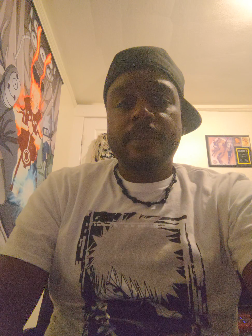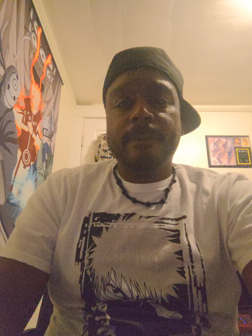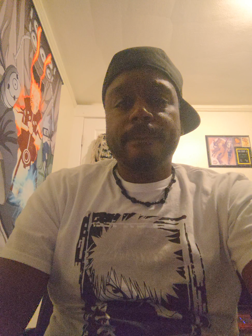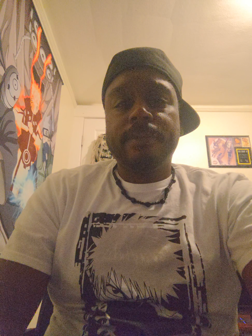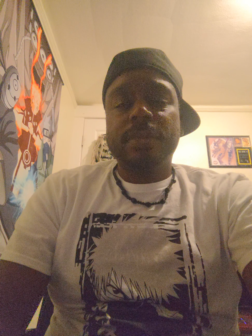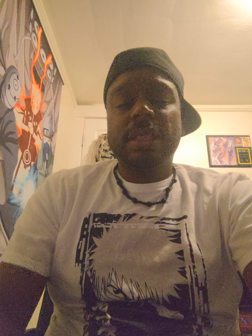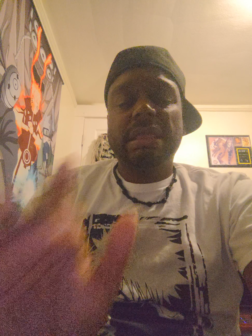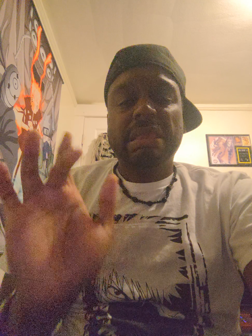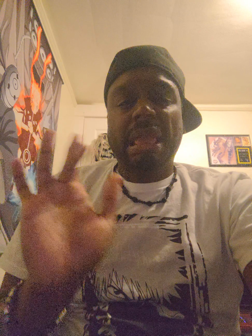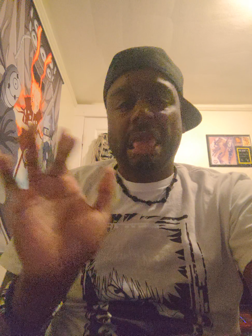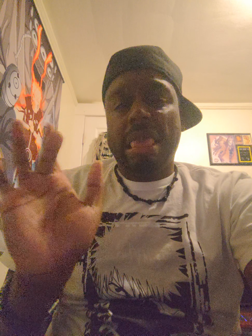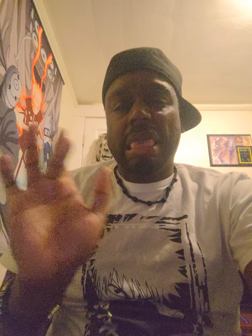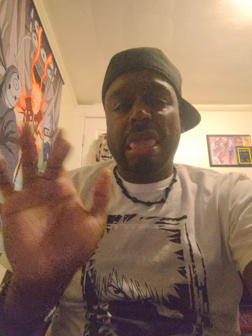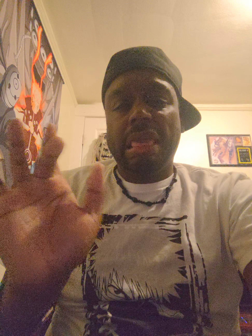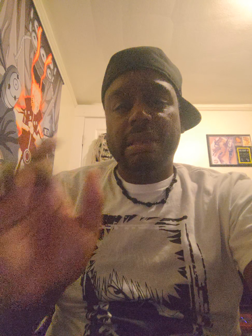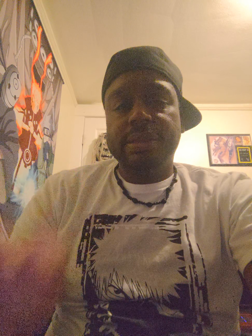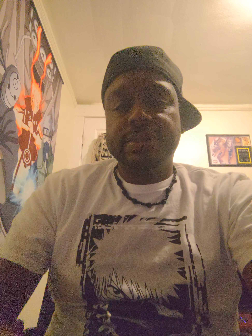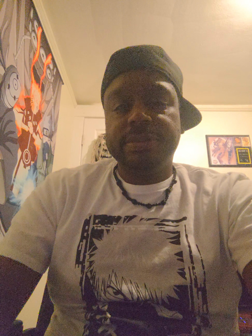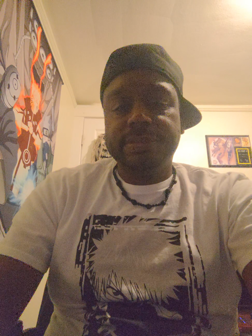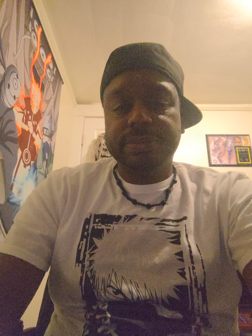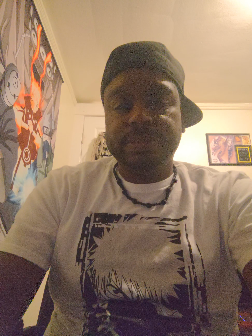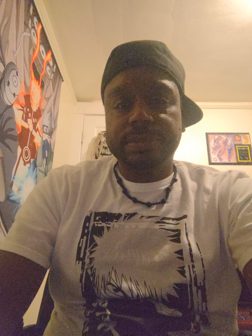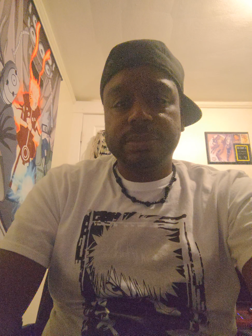yucky